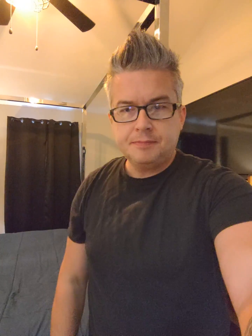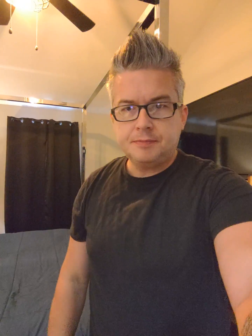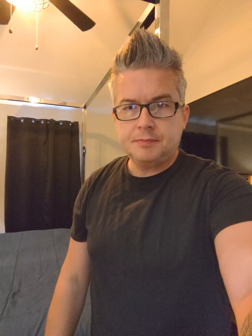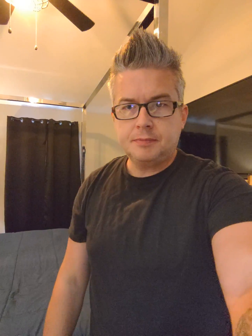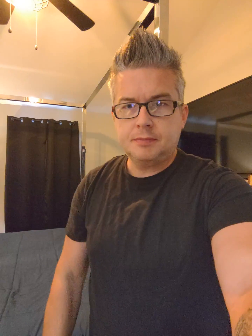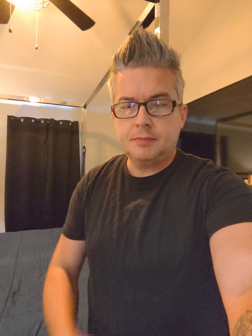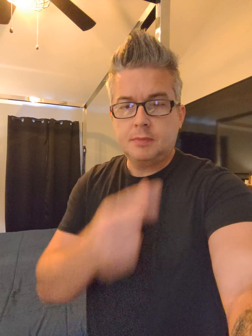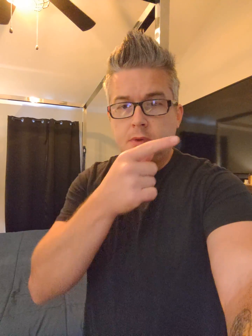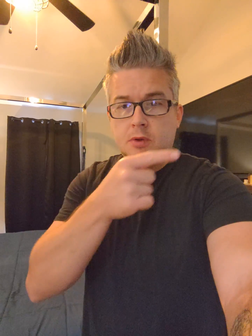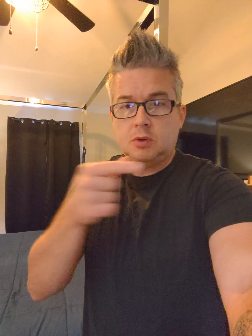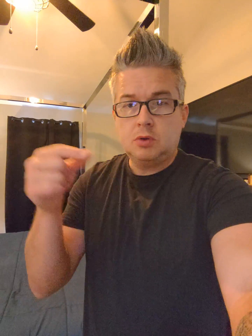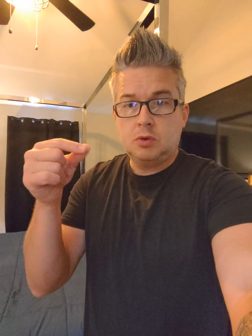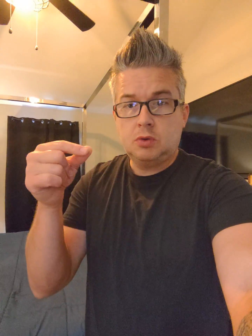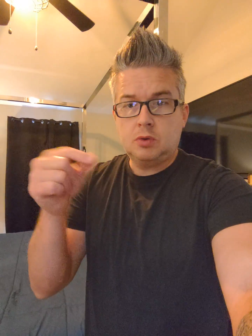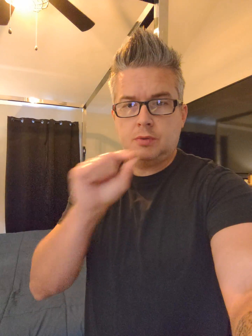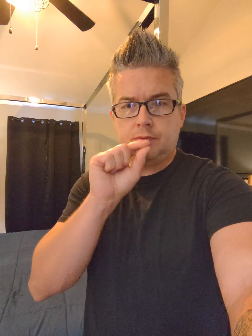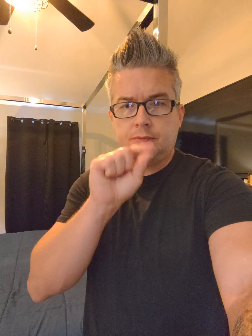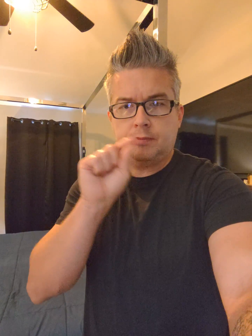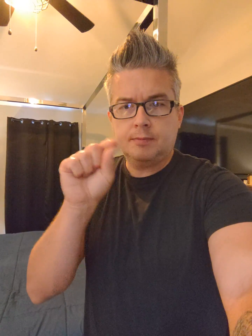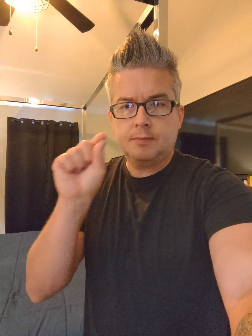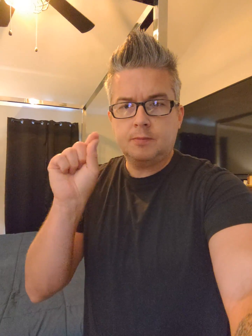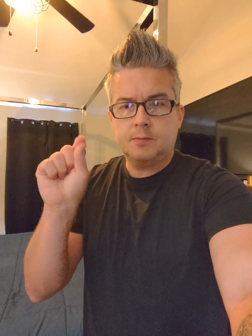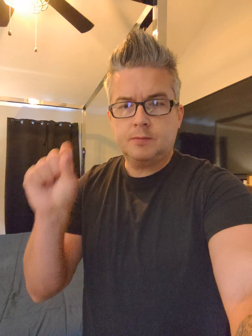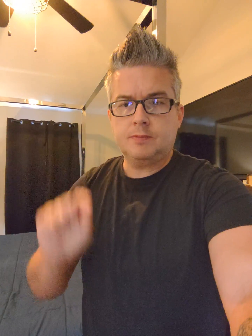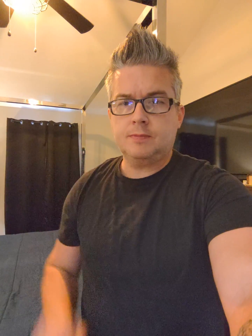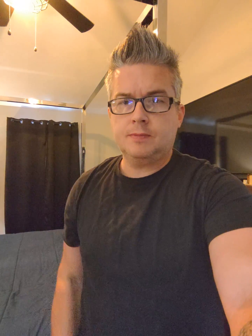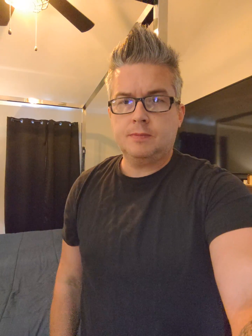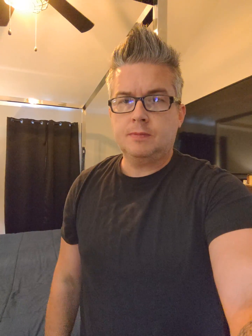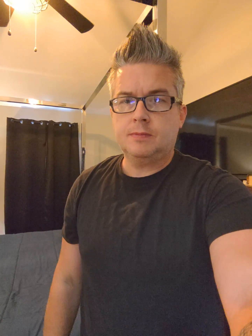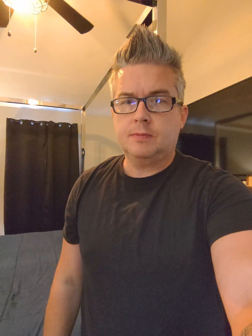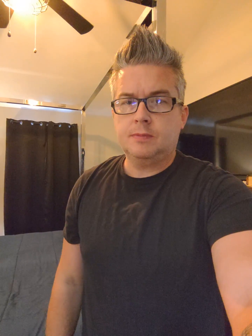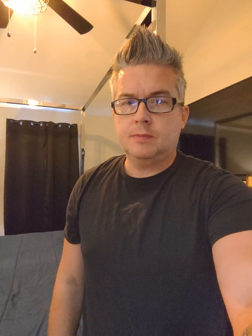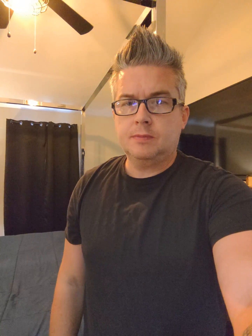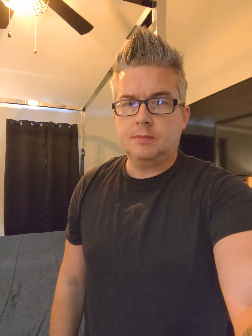peas